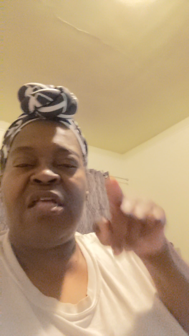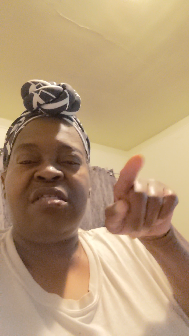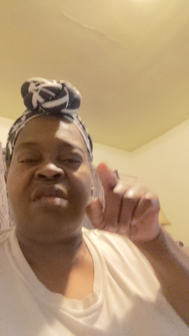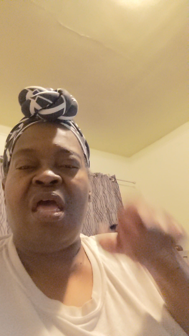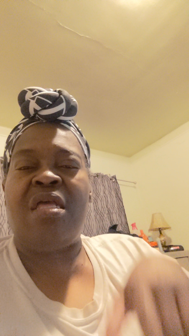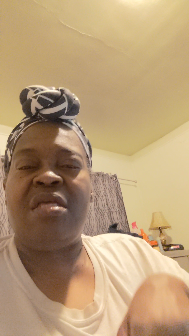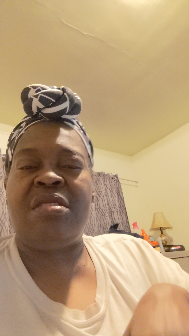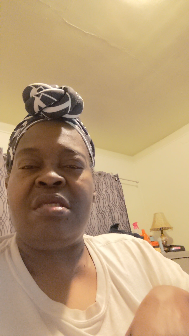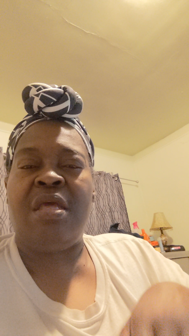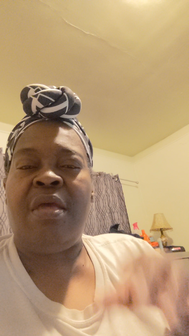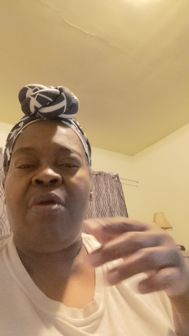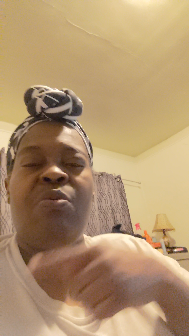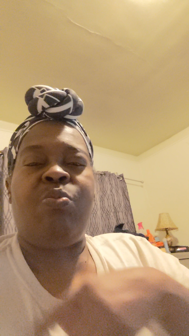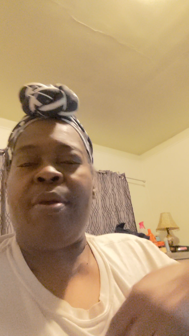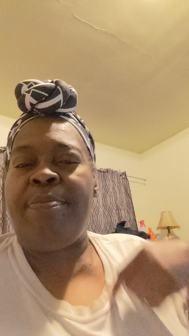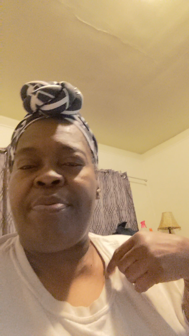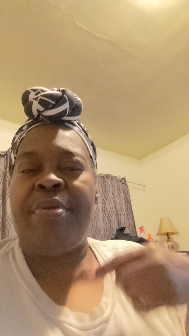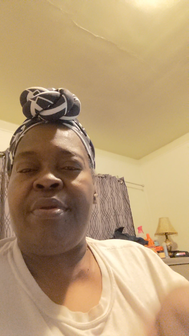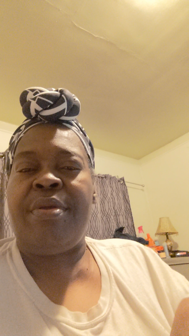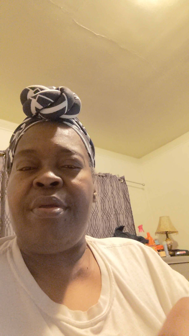bib